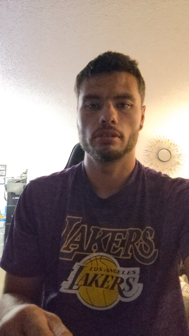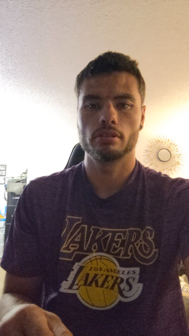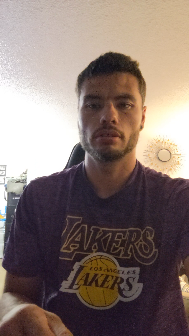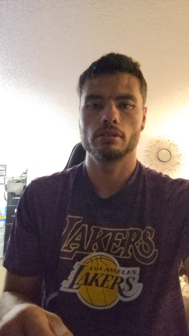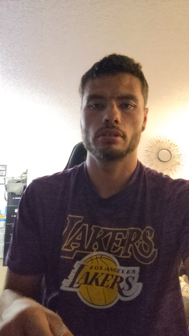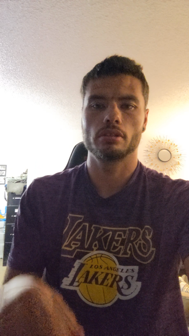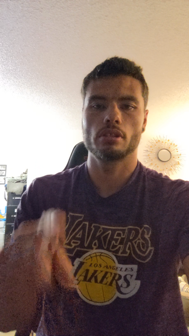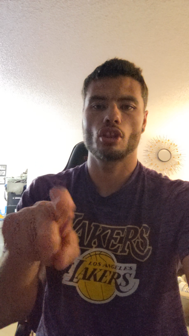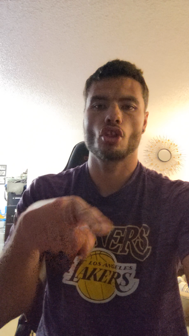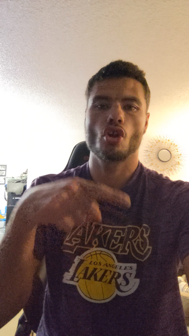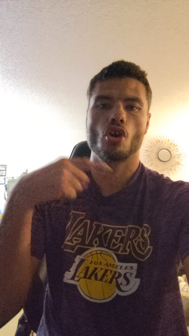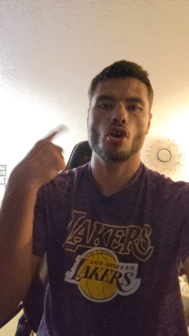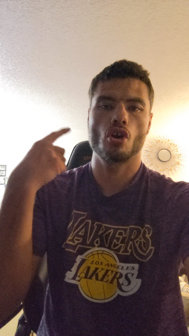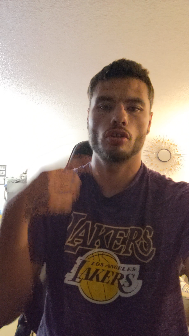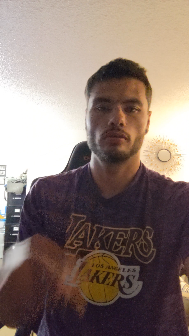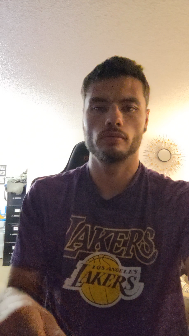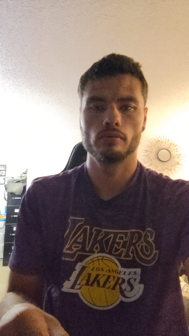long